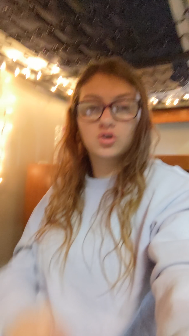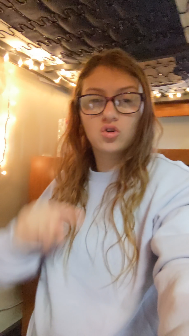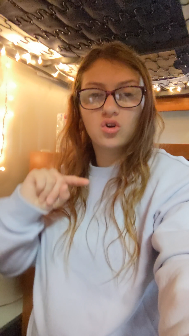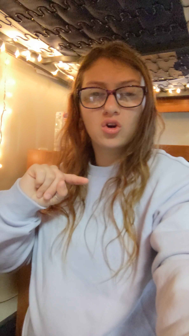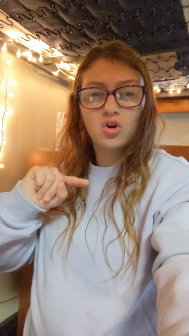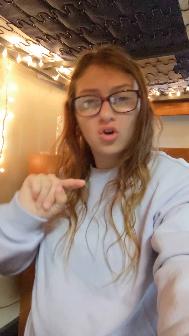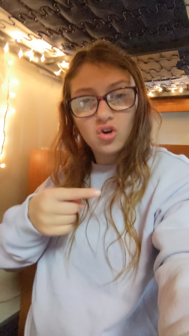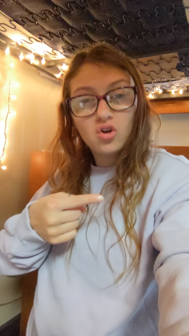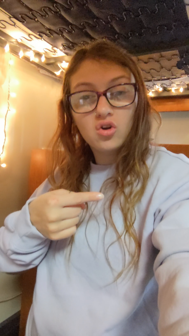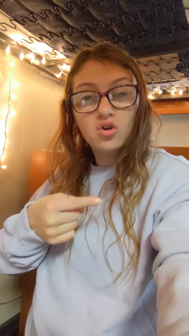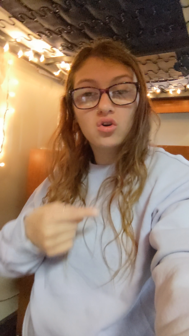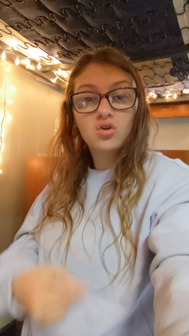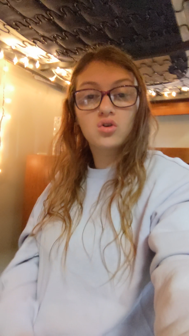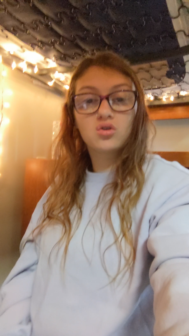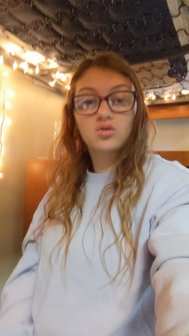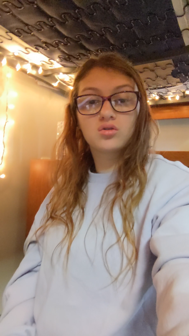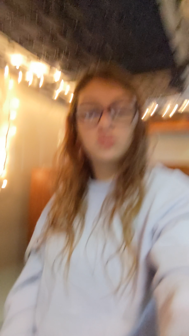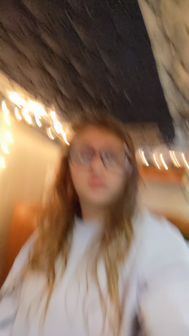hurt